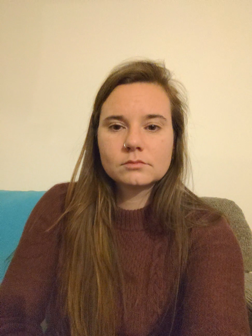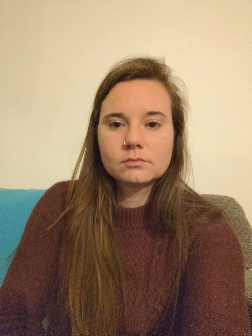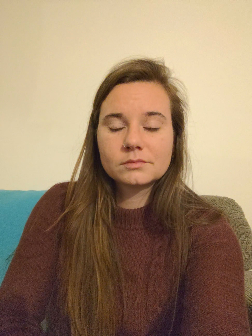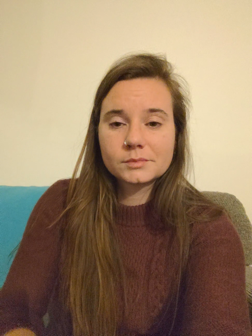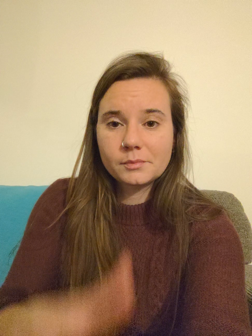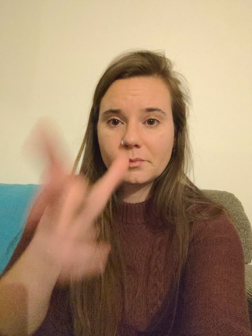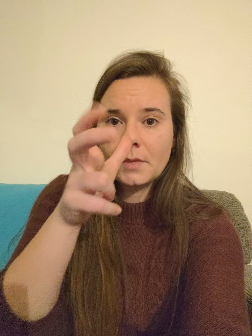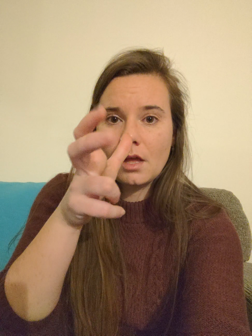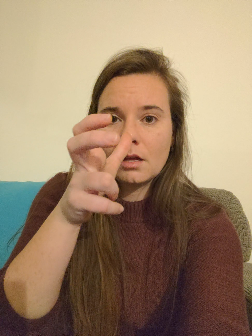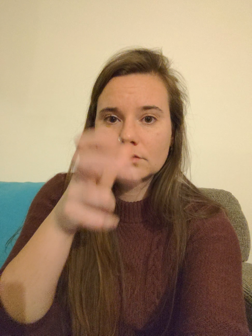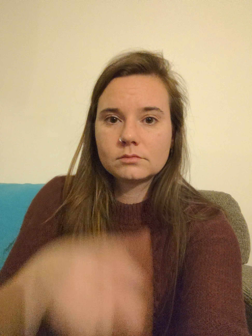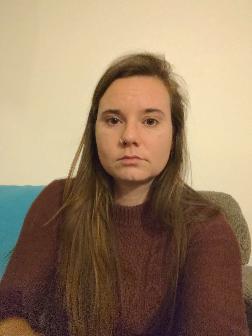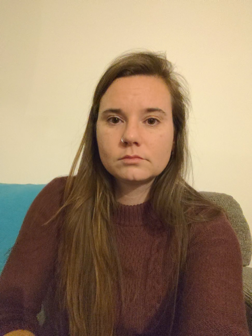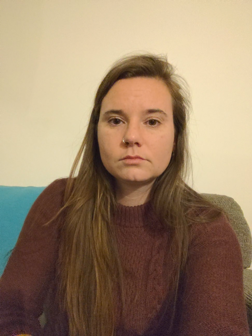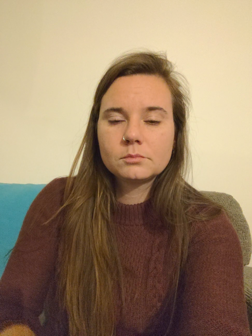bug